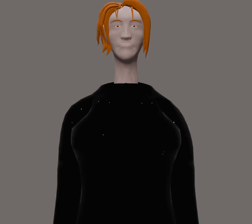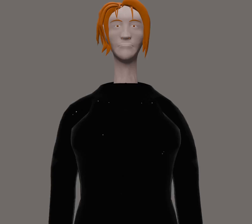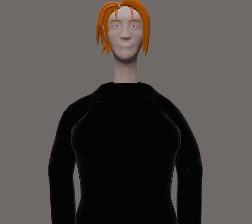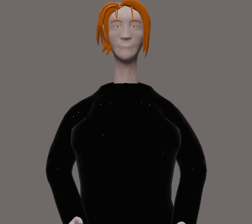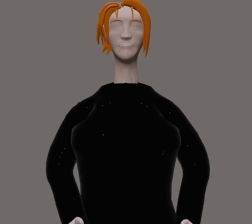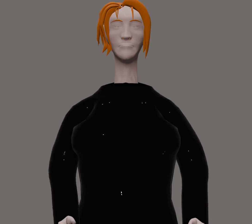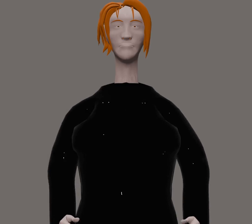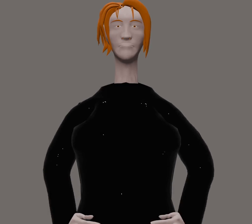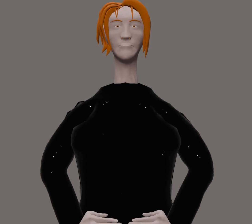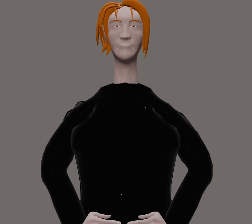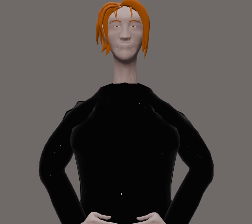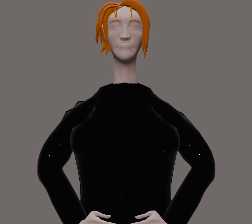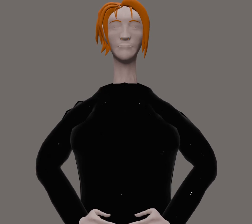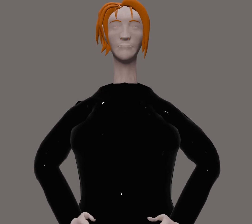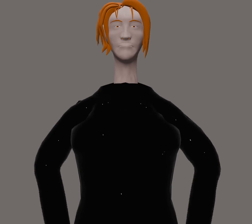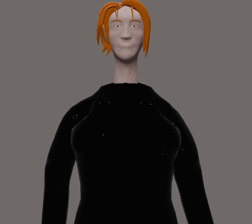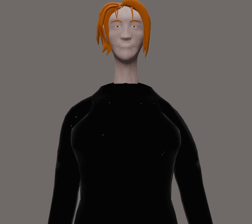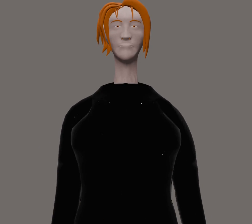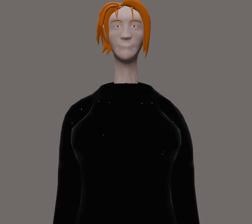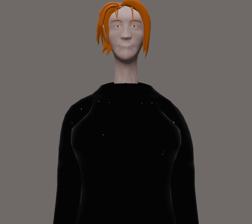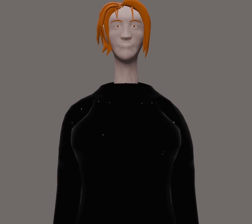Belt